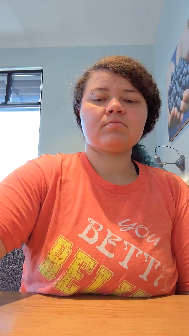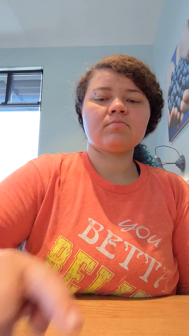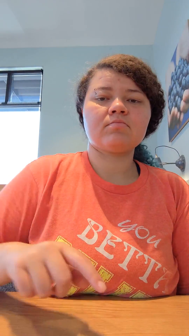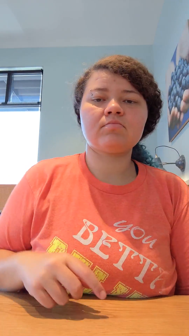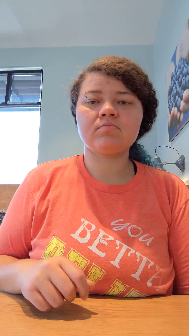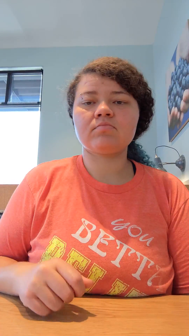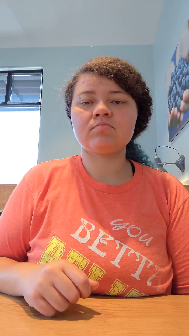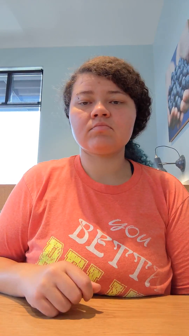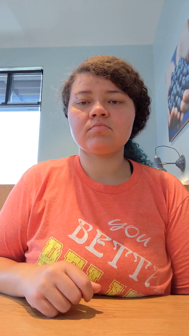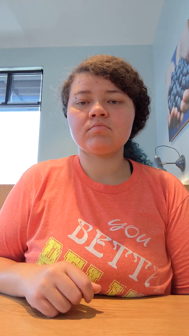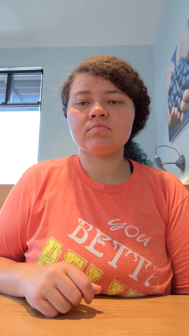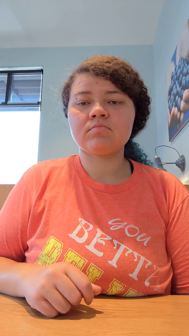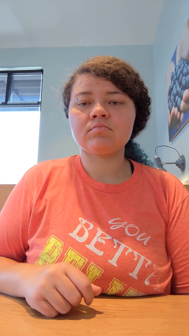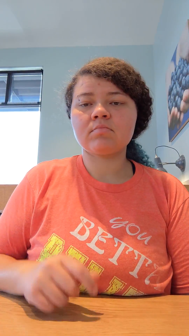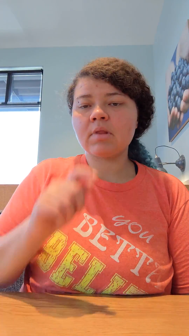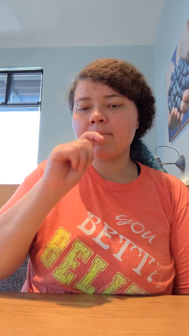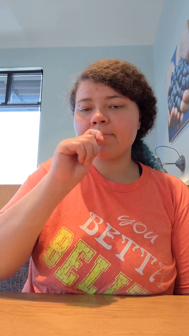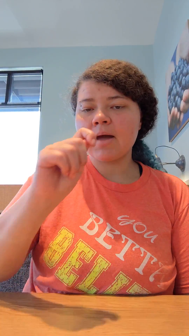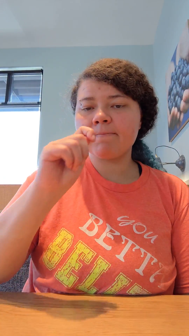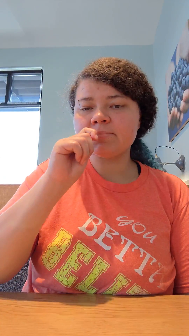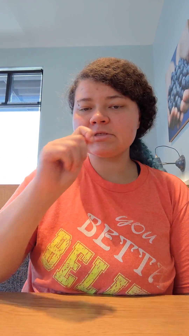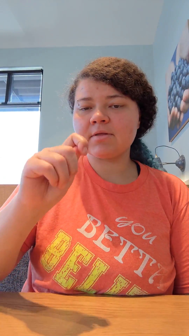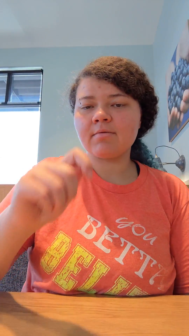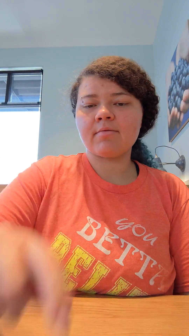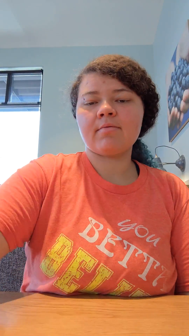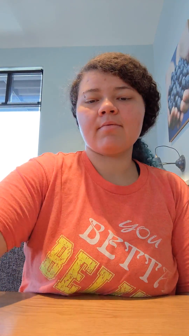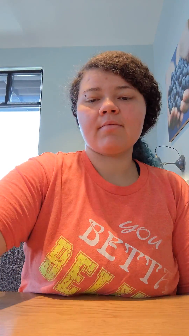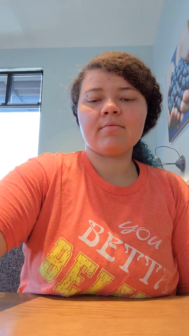popsicle